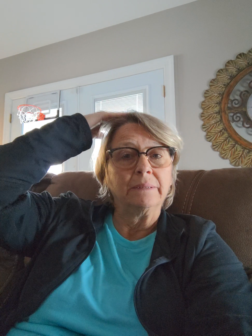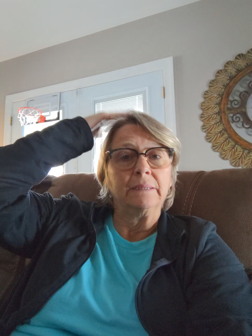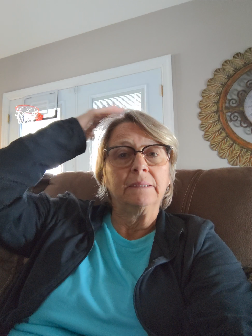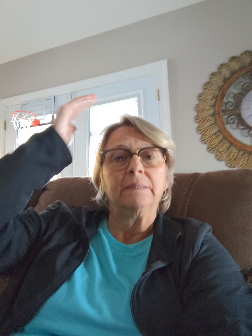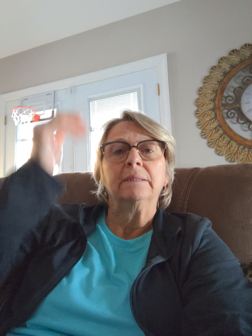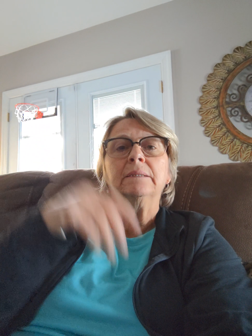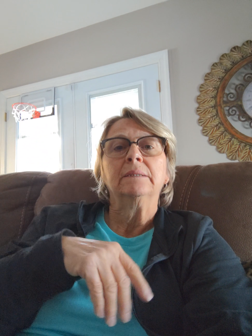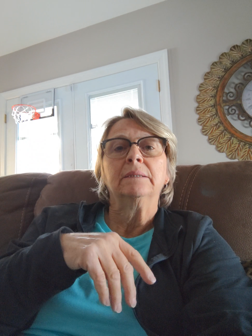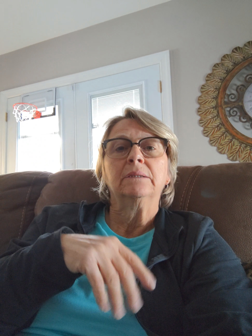hat